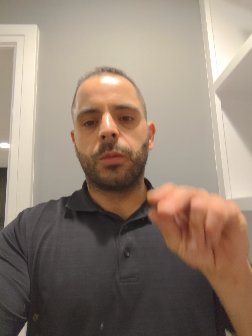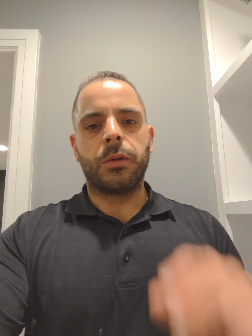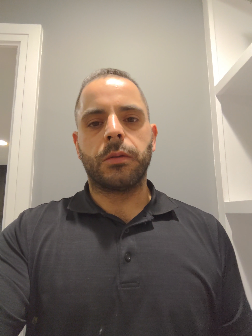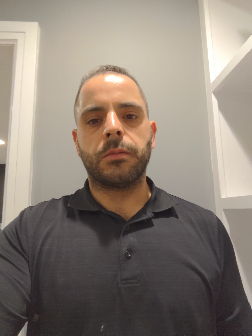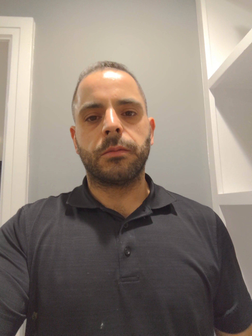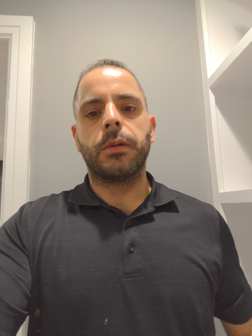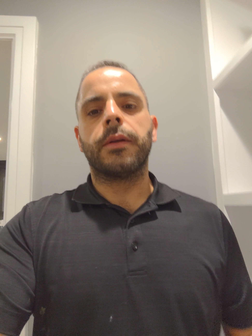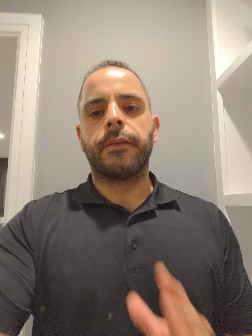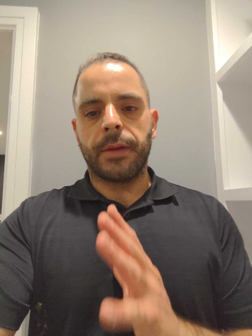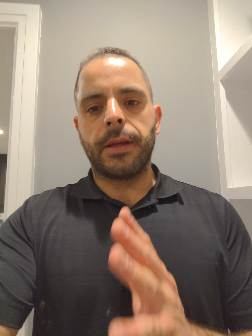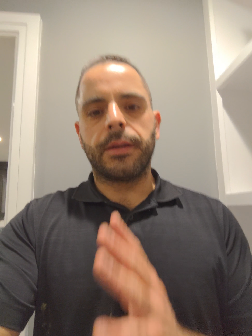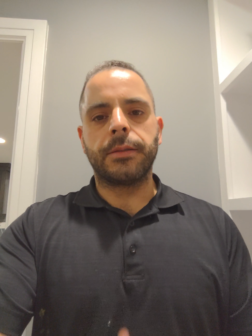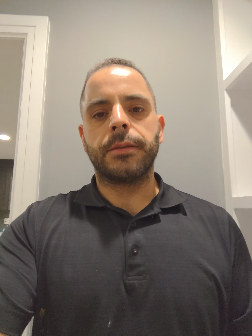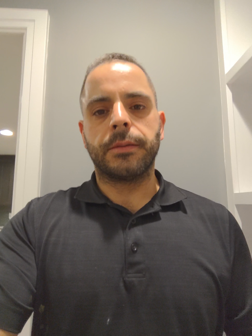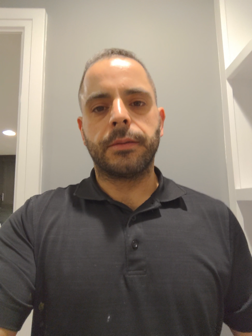fine